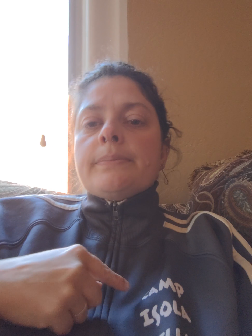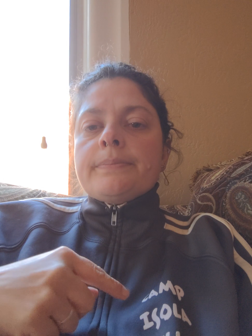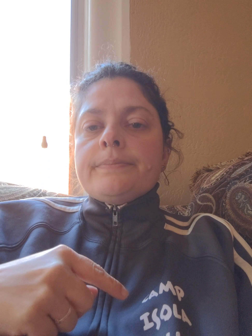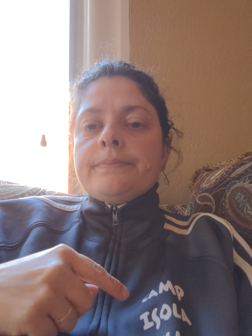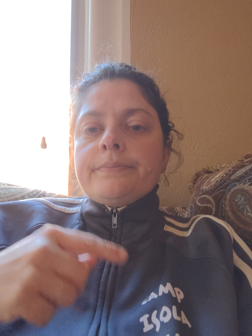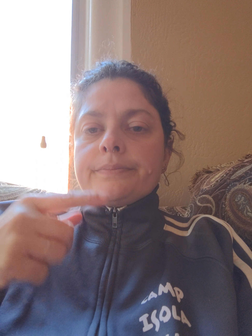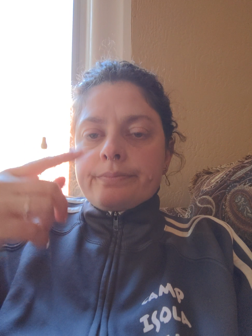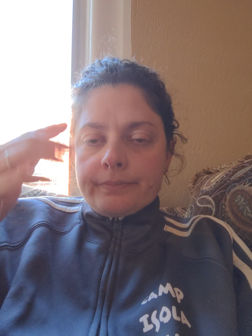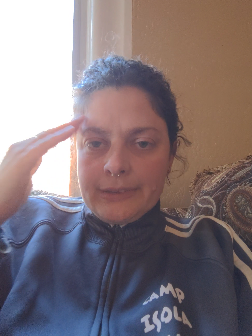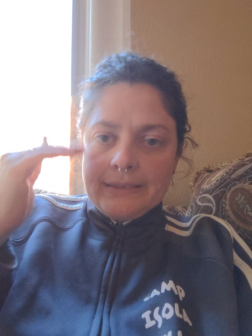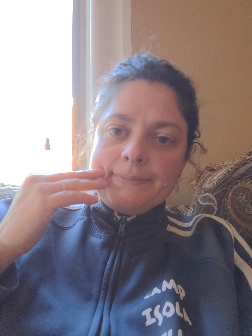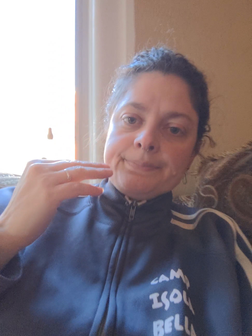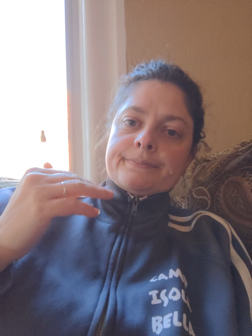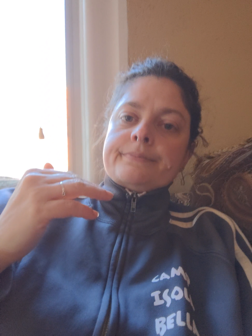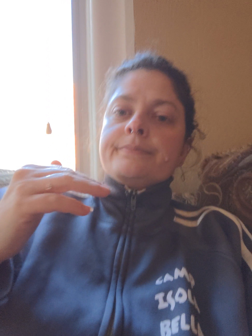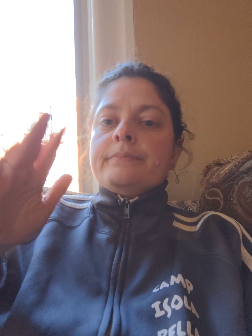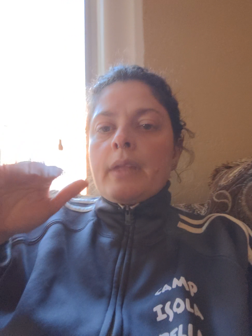head